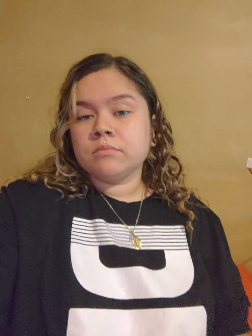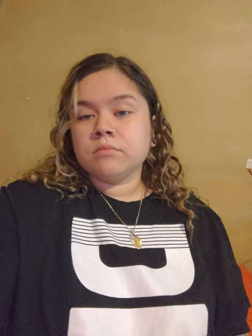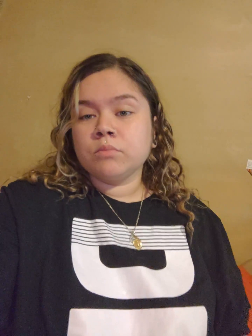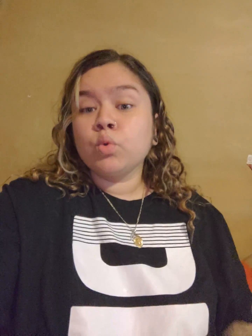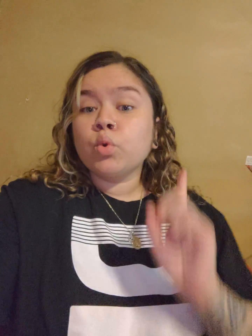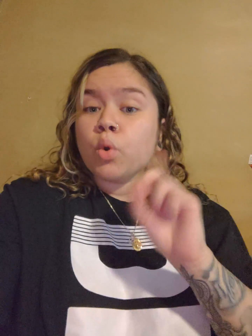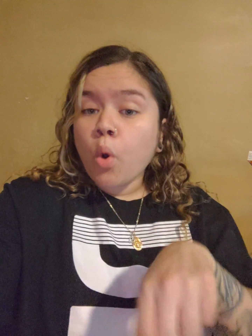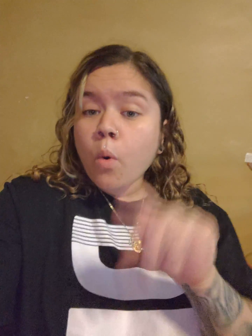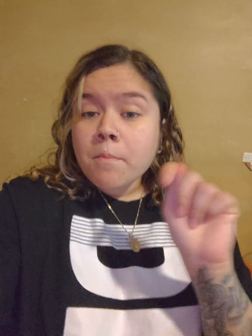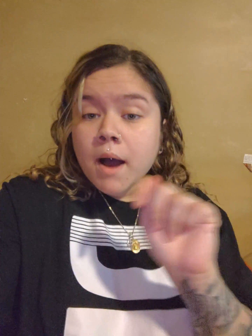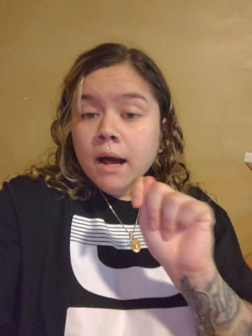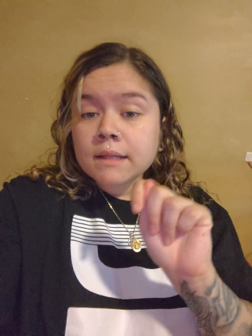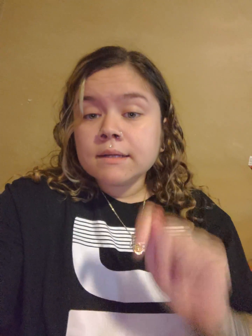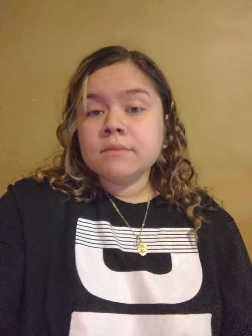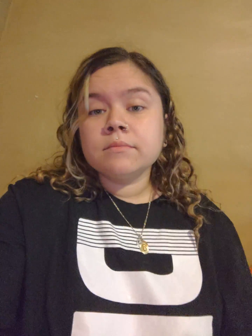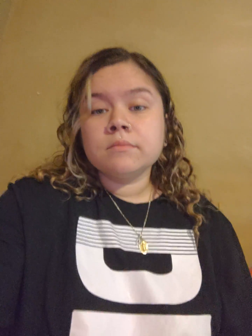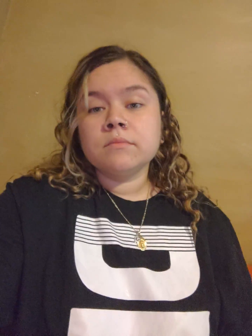go potty